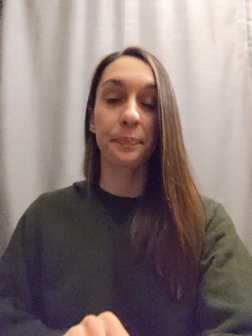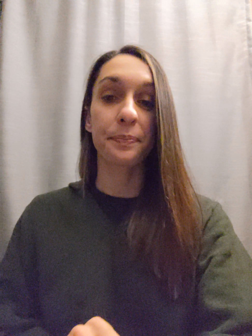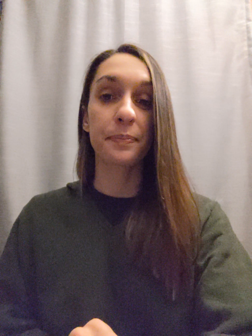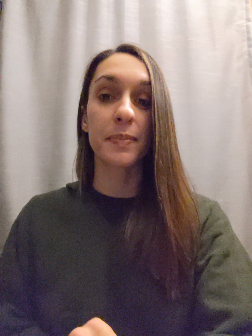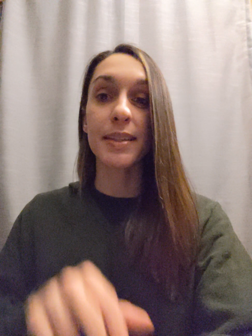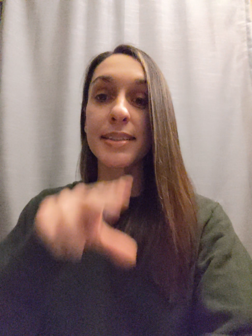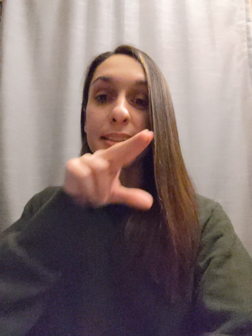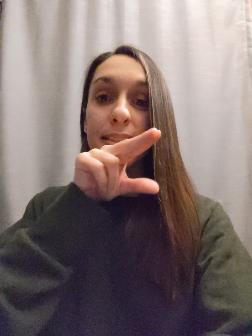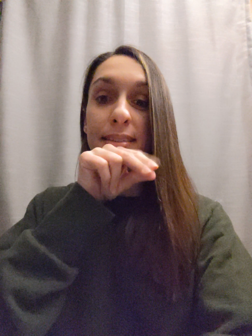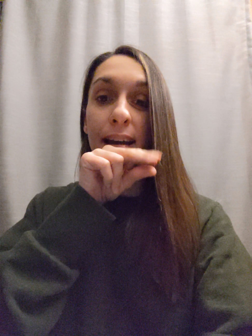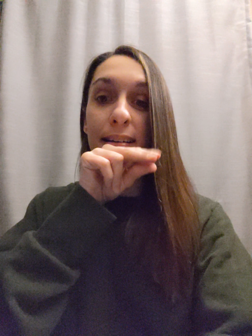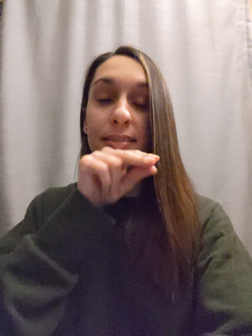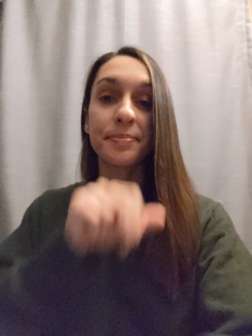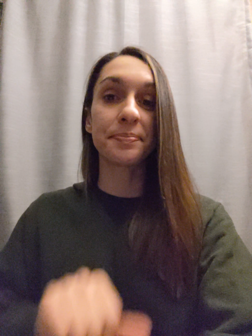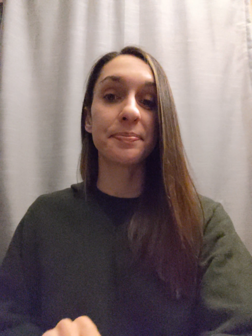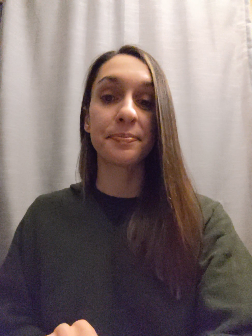duck